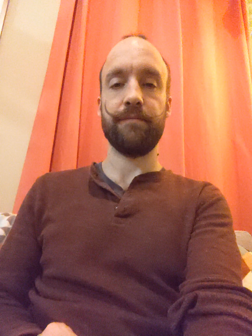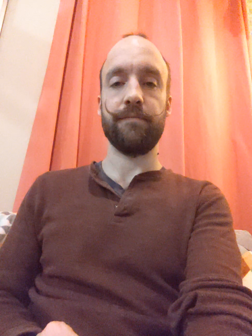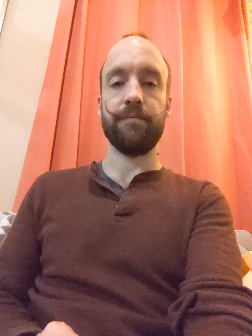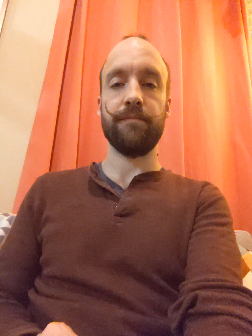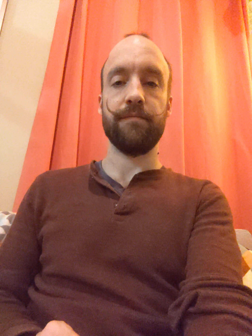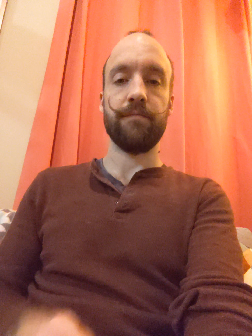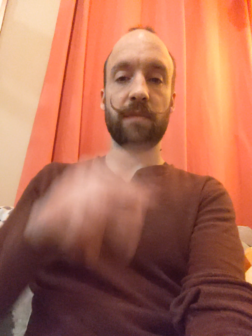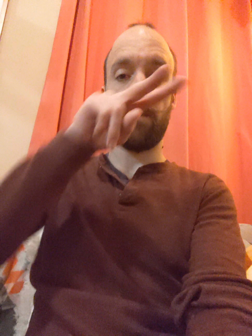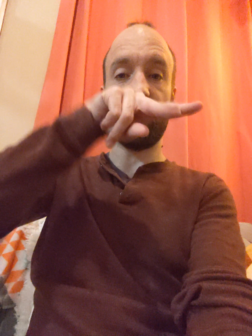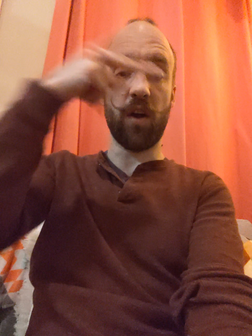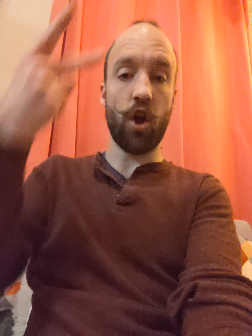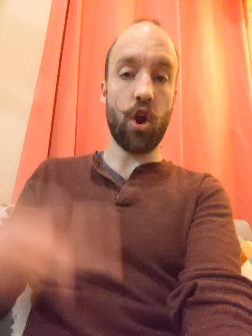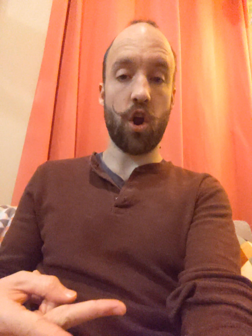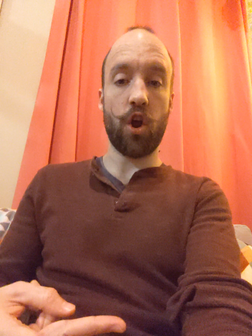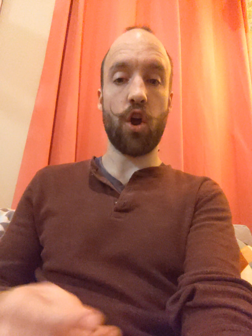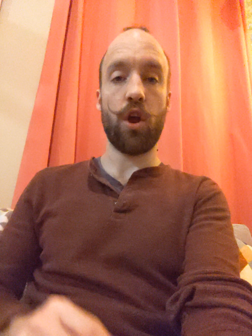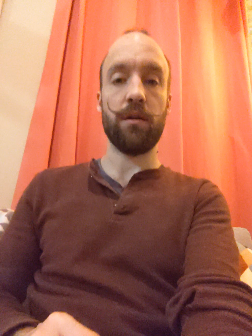fall